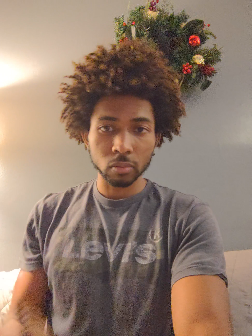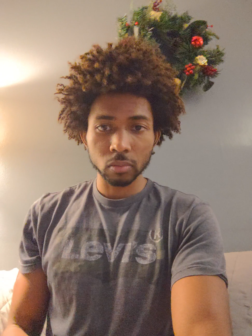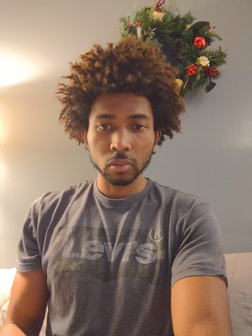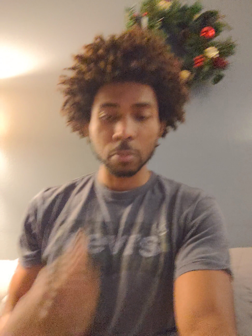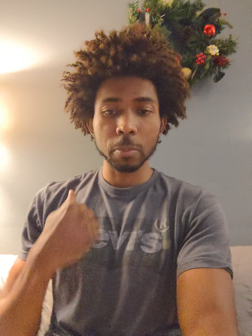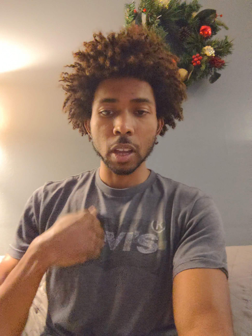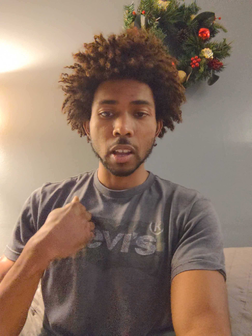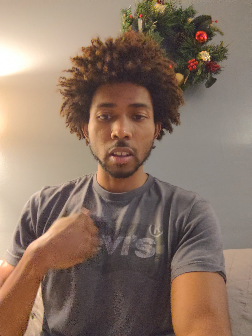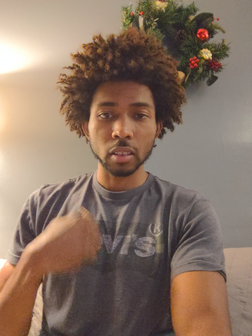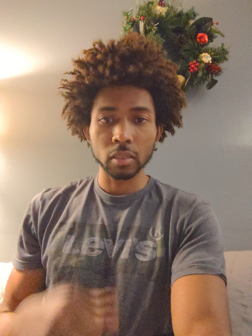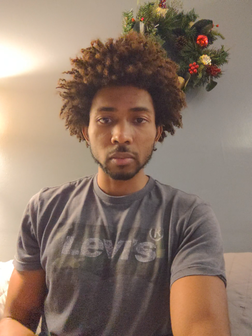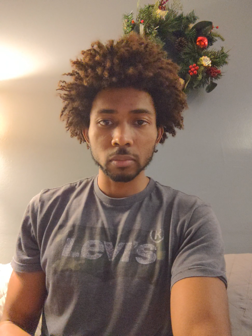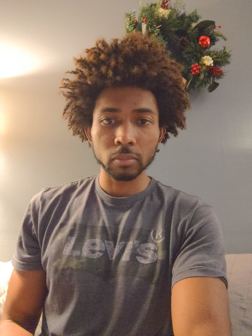bath